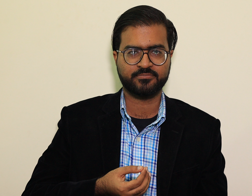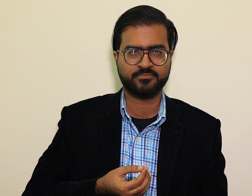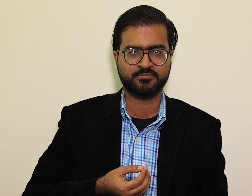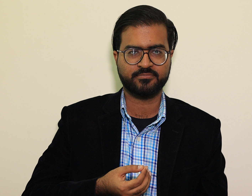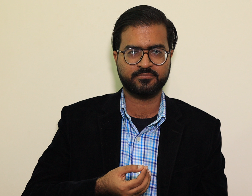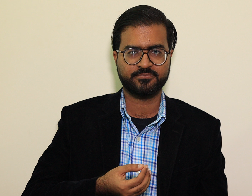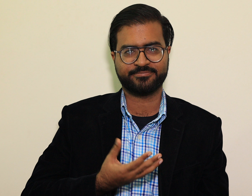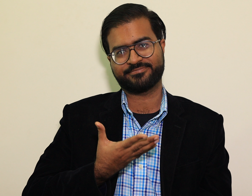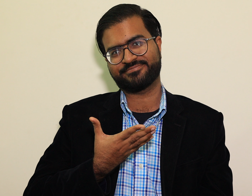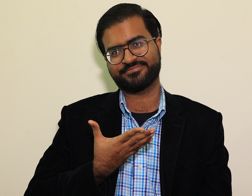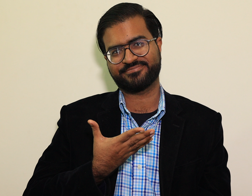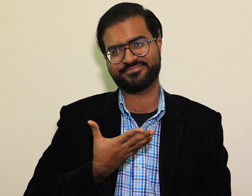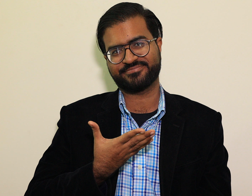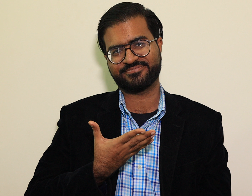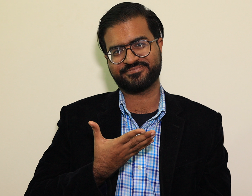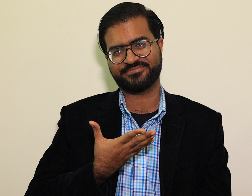glad